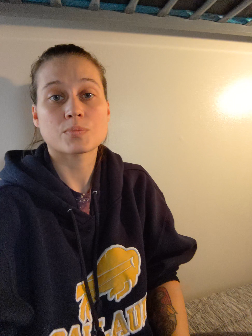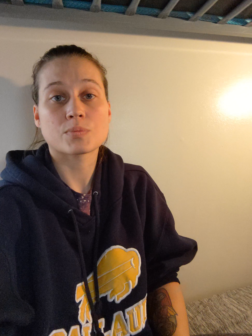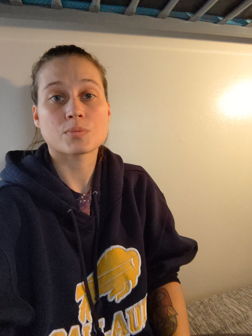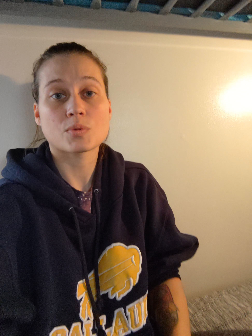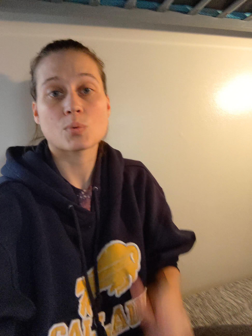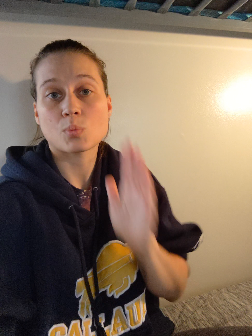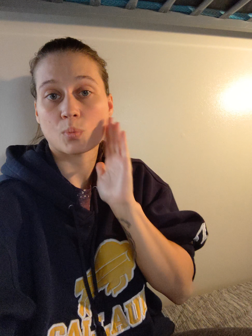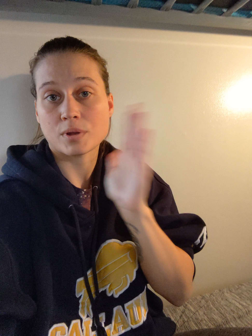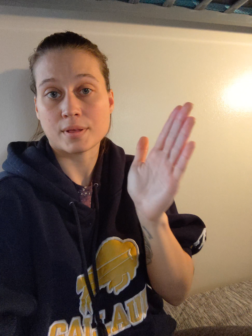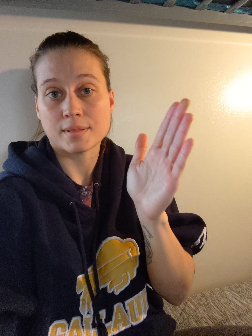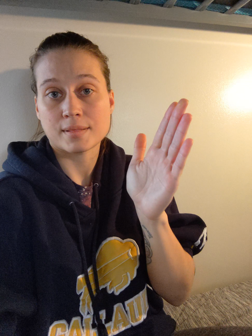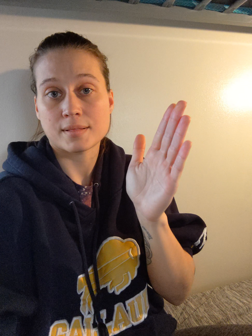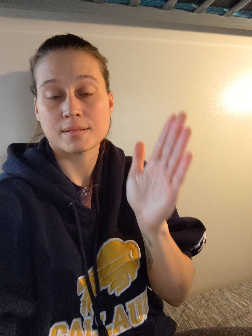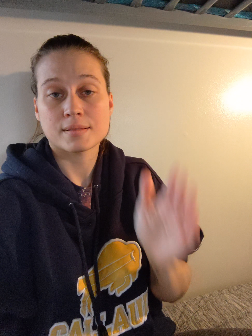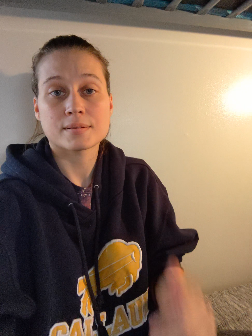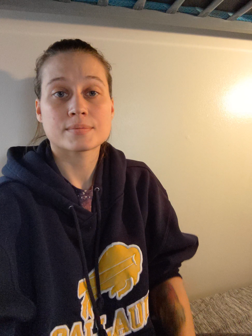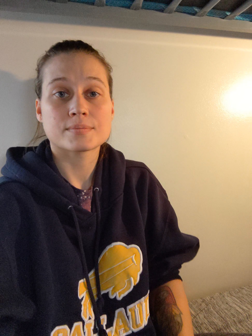will